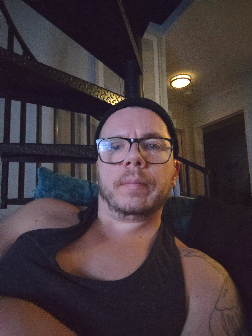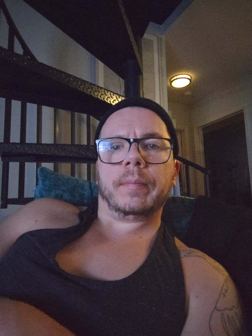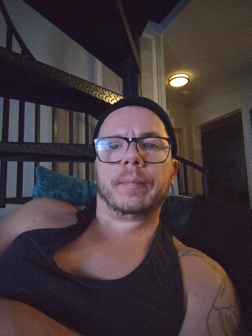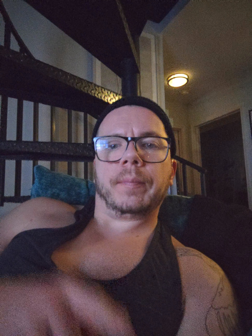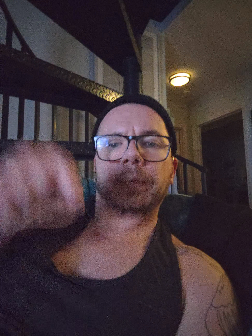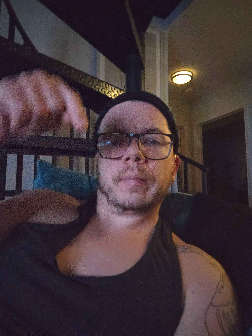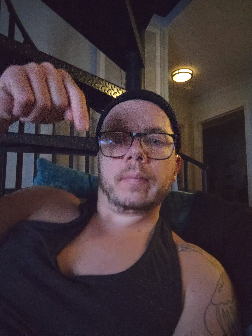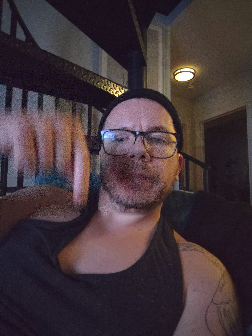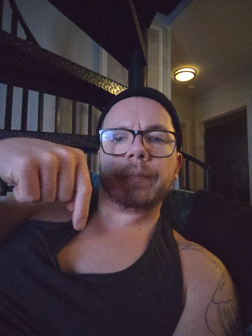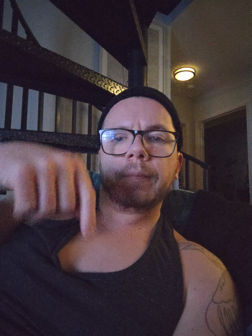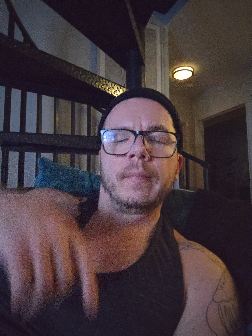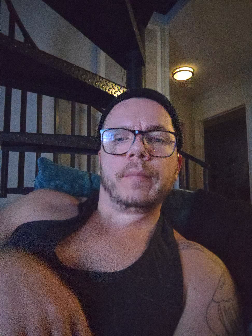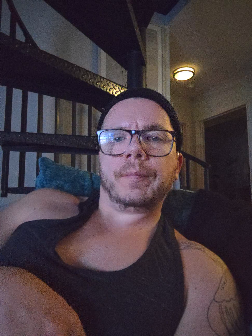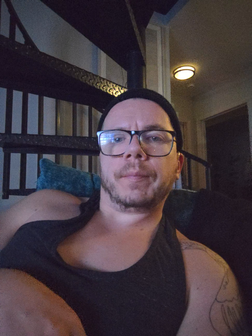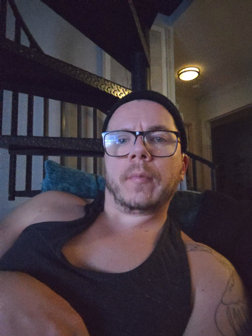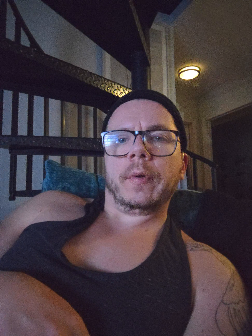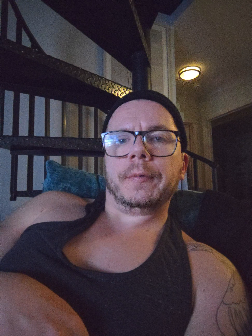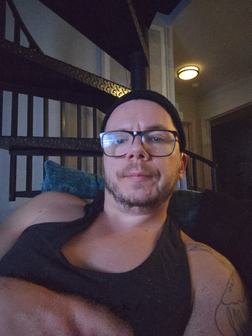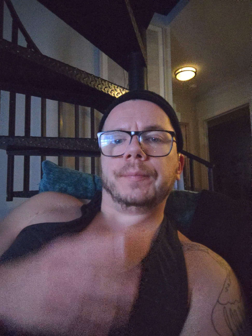down